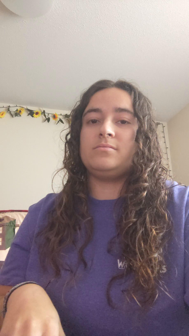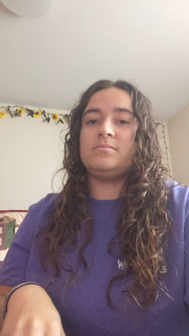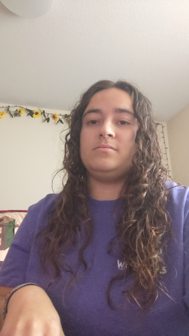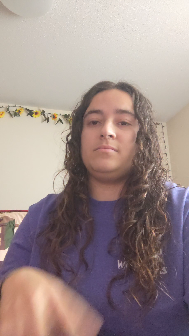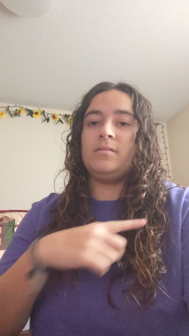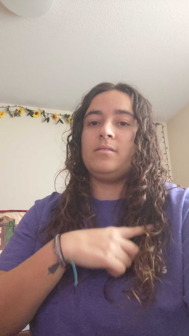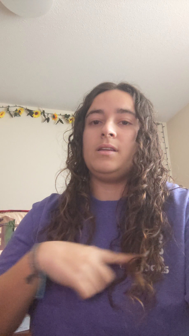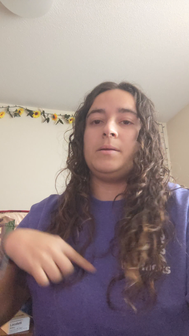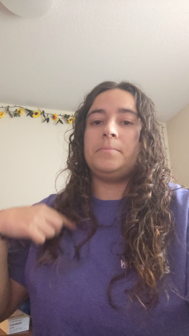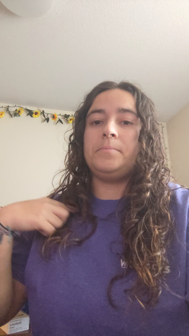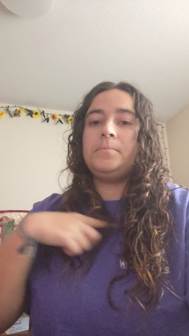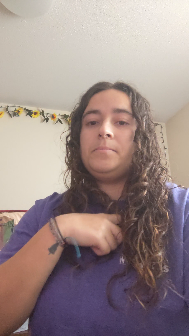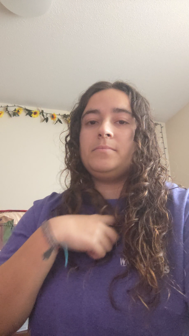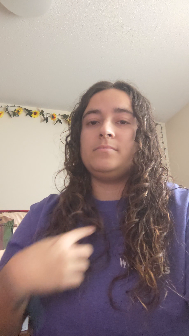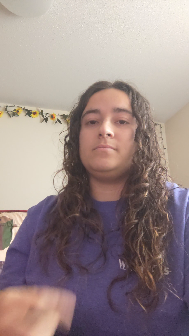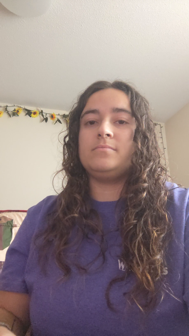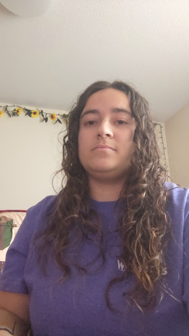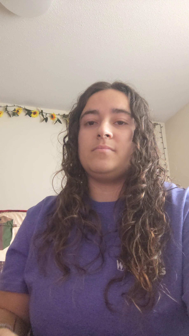bib